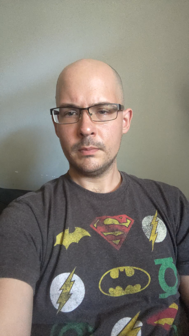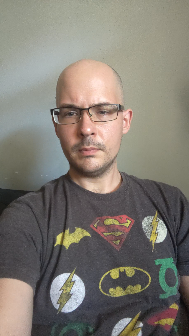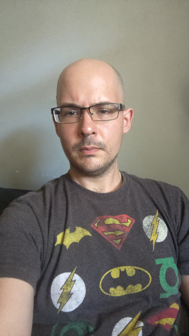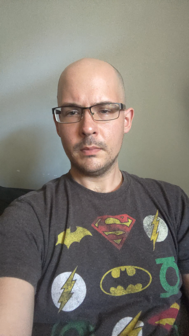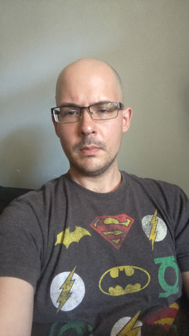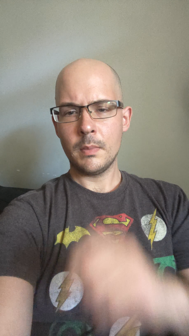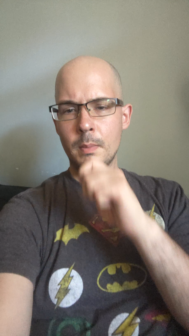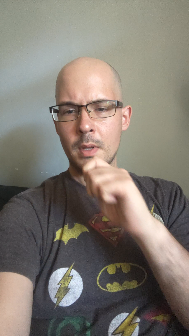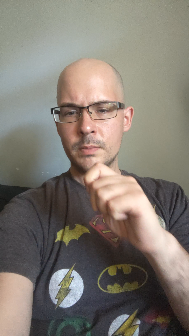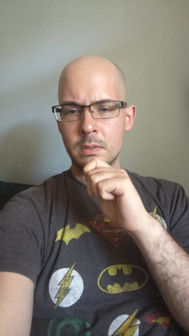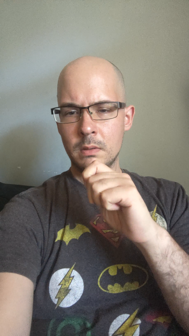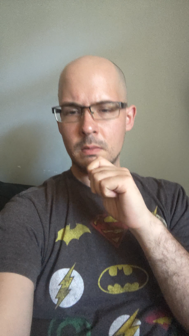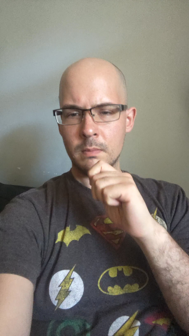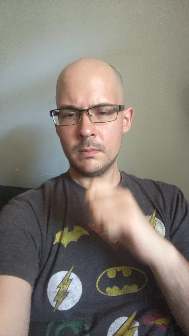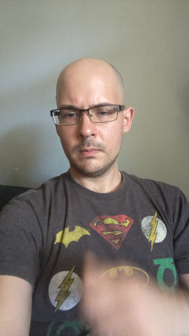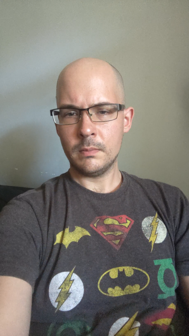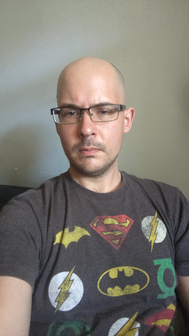popsicle